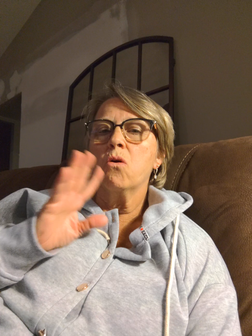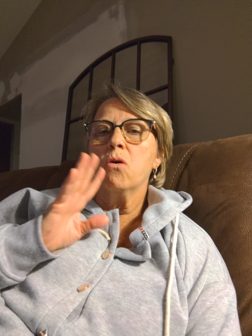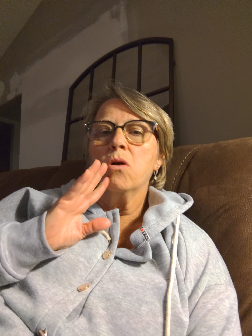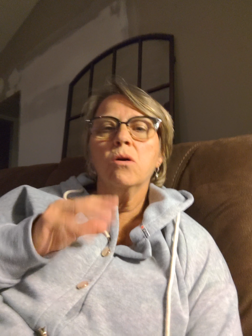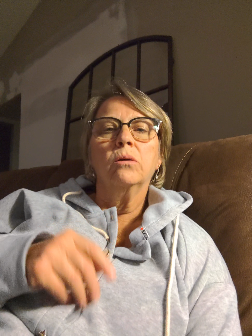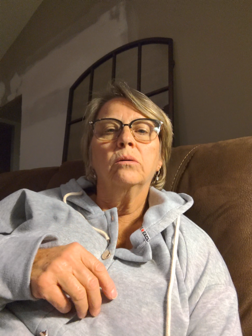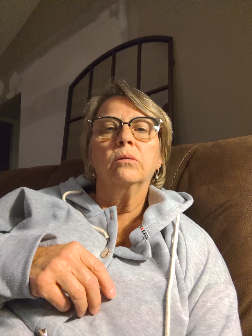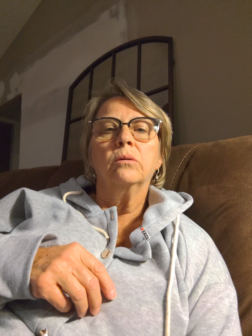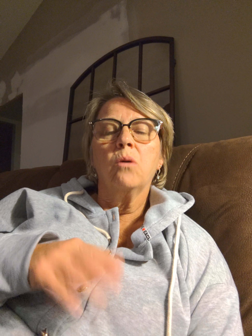talk